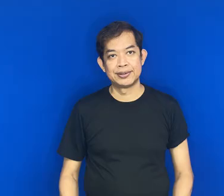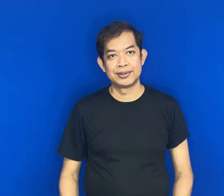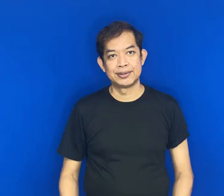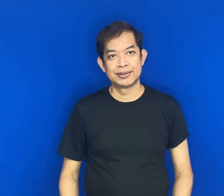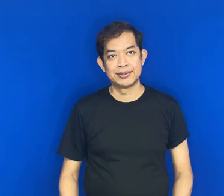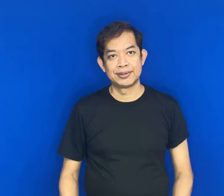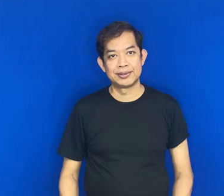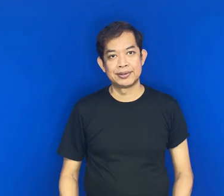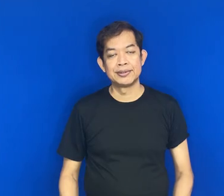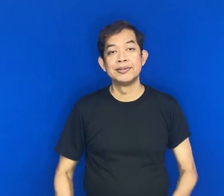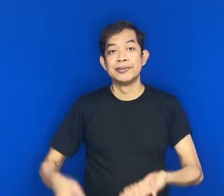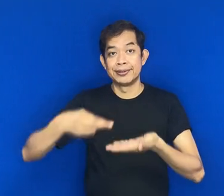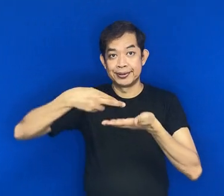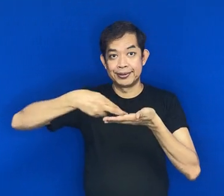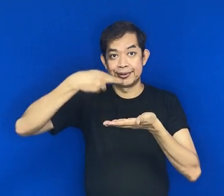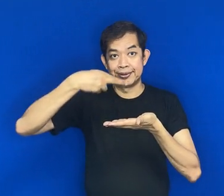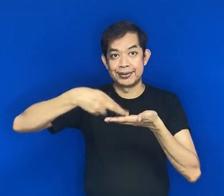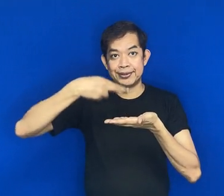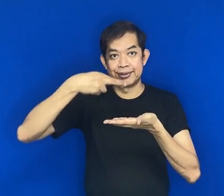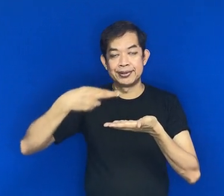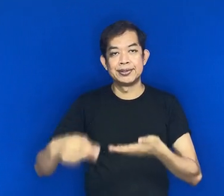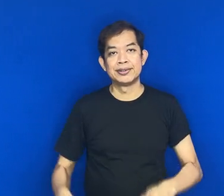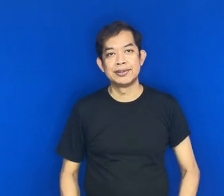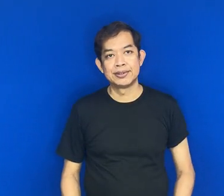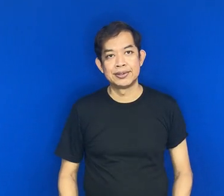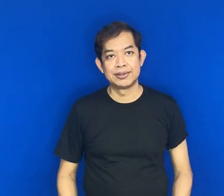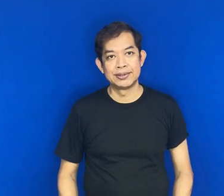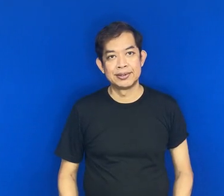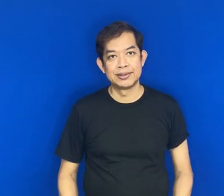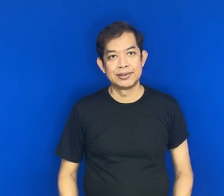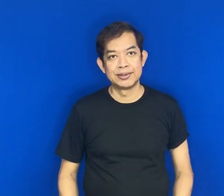rice